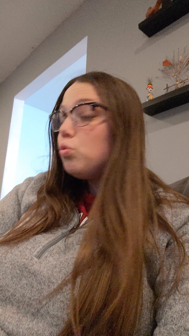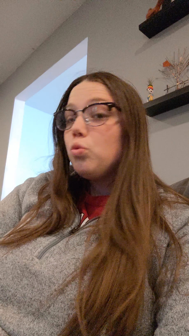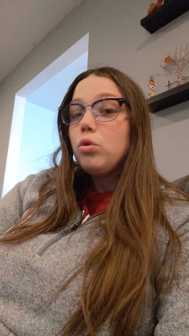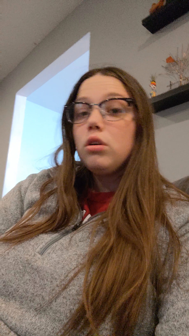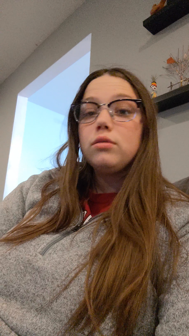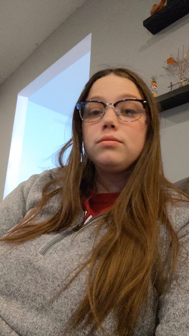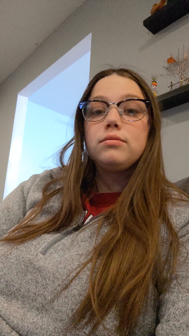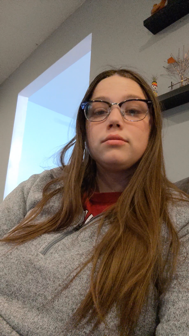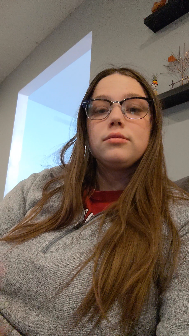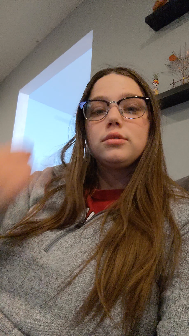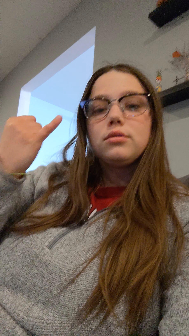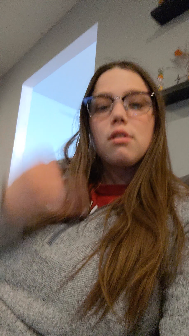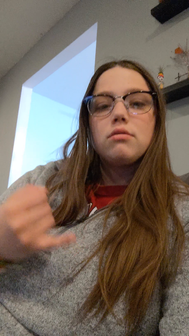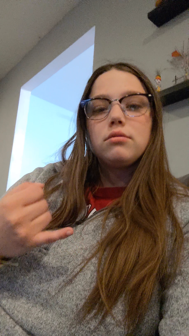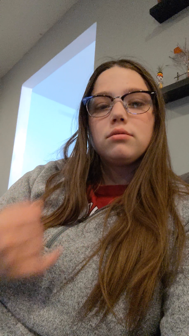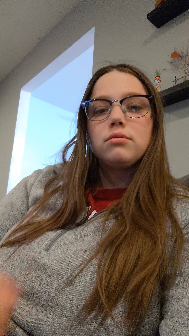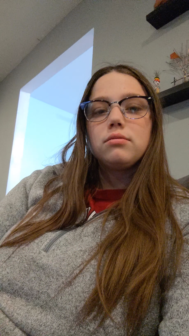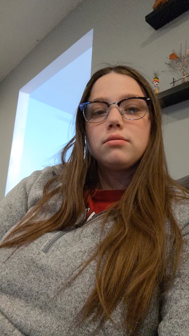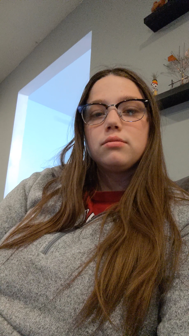last